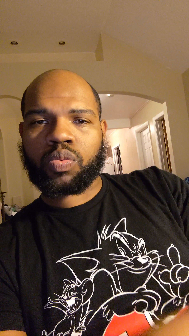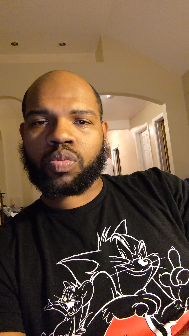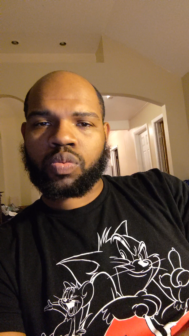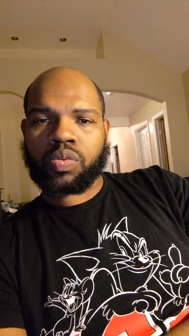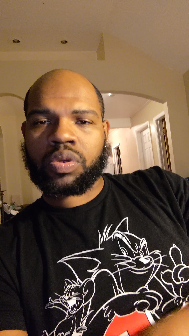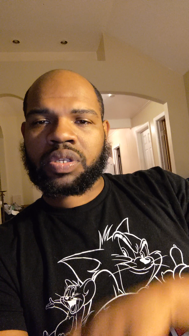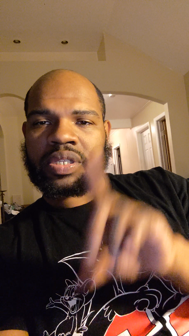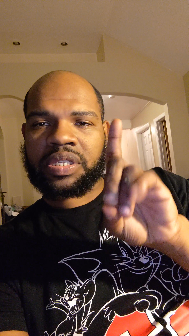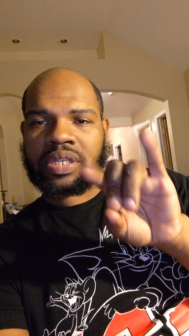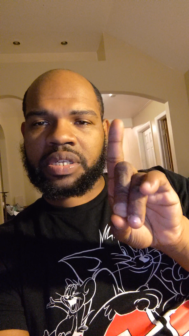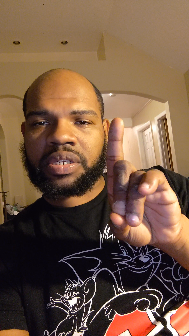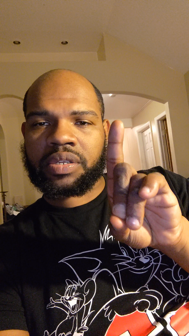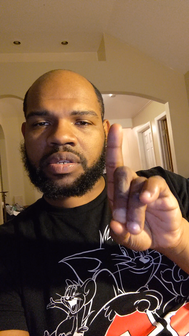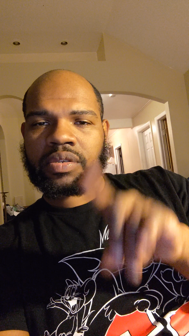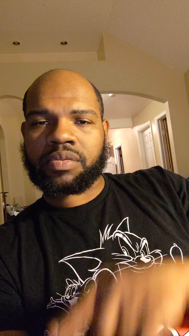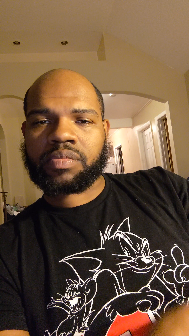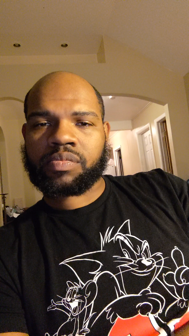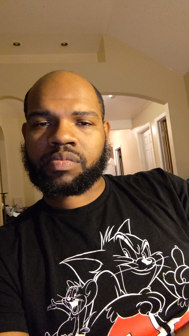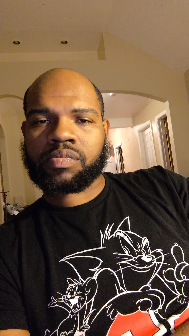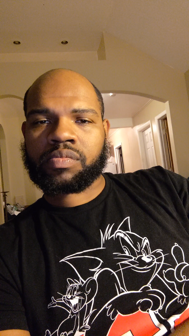did